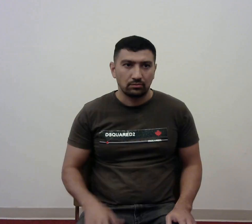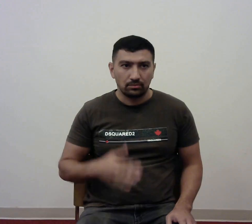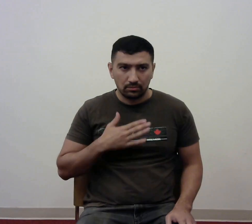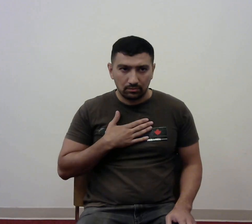mən